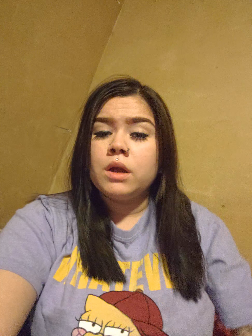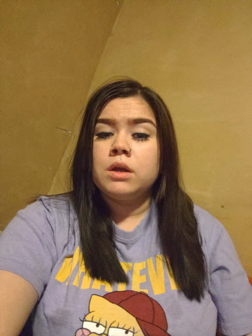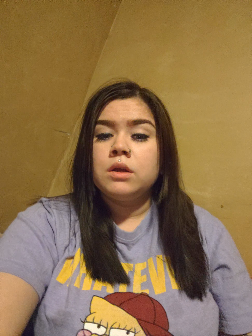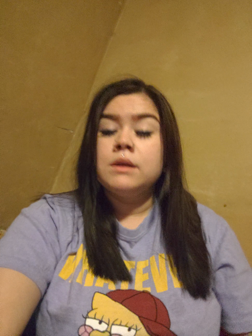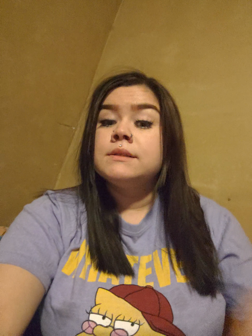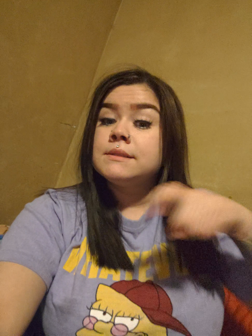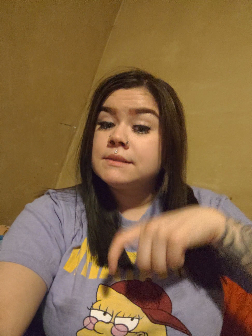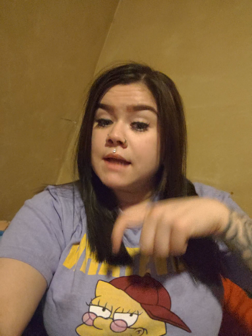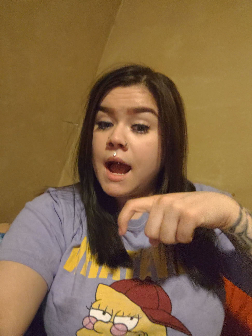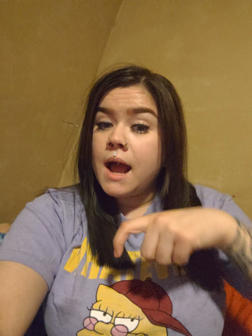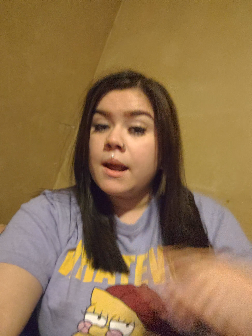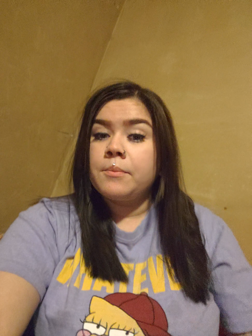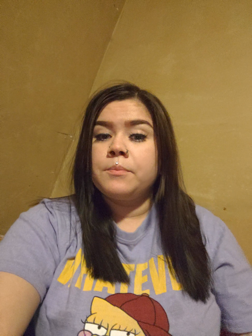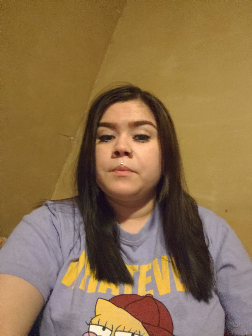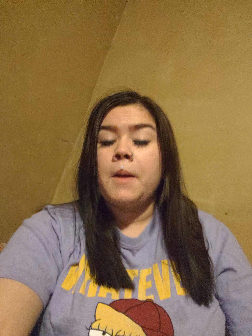time